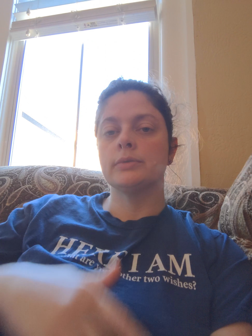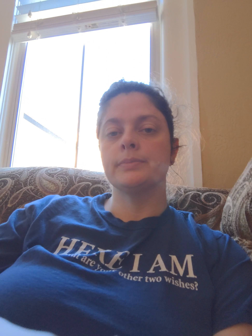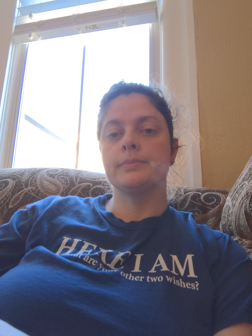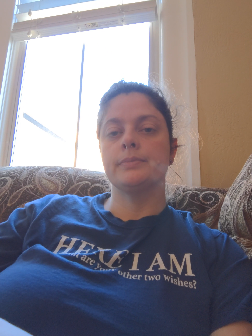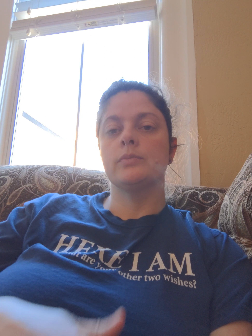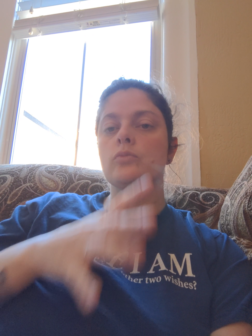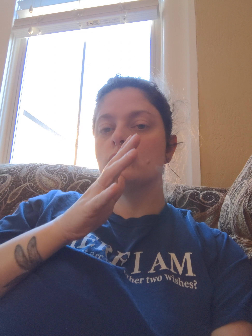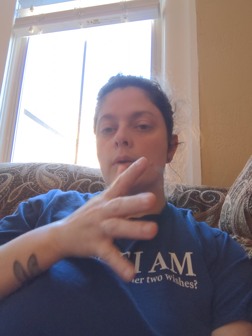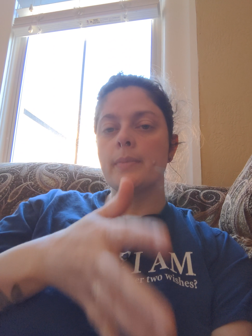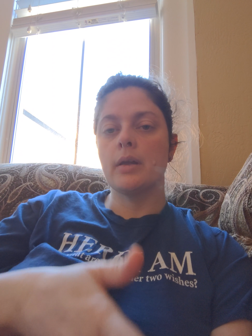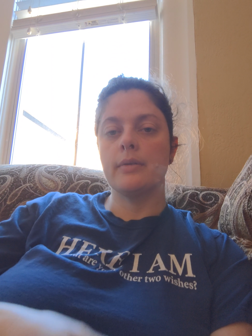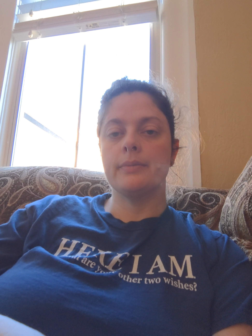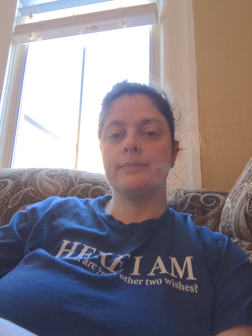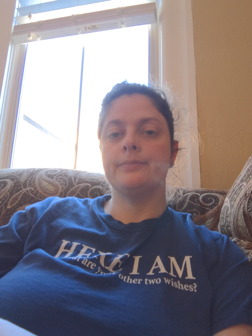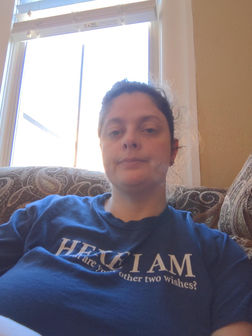grandma